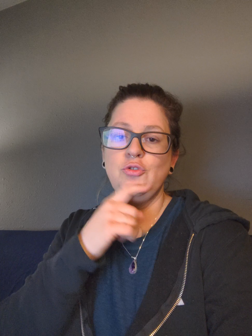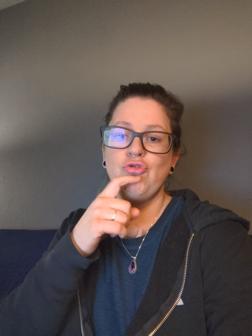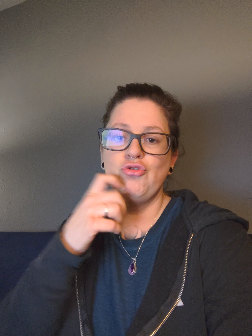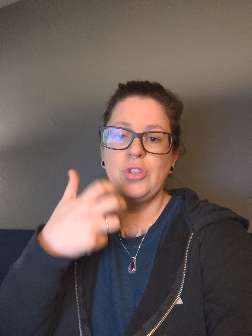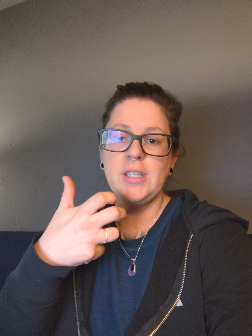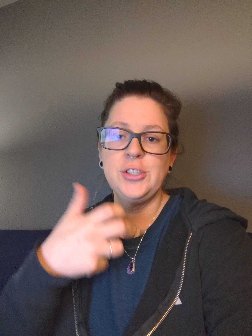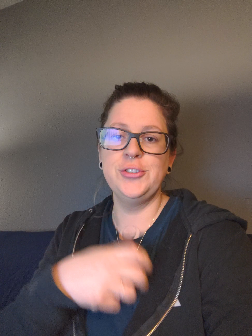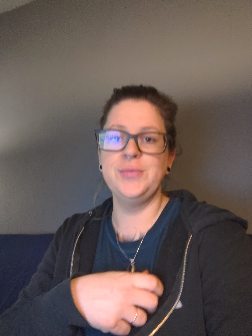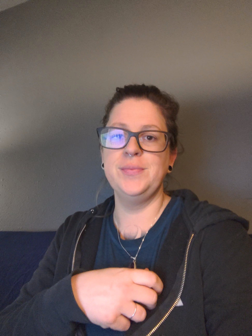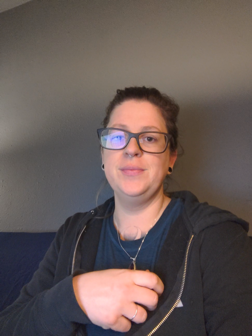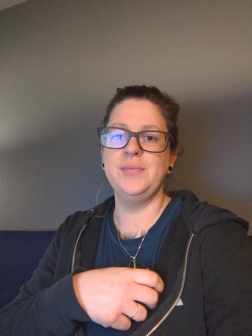dryer